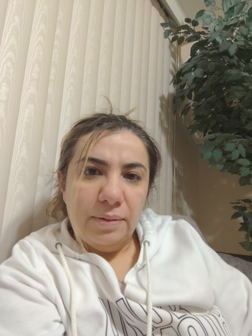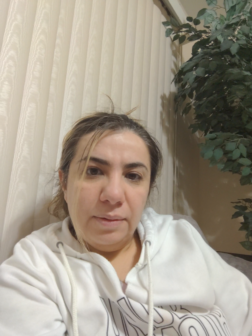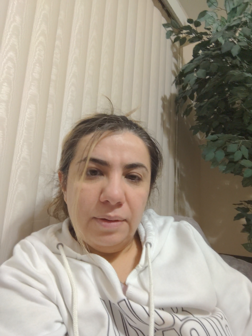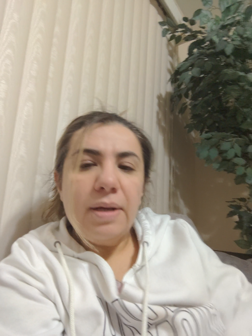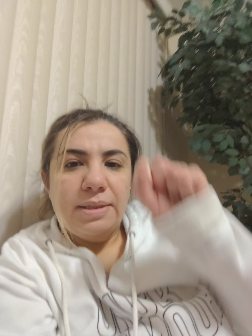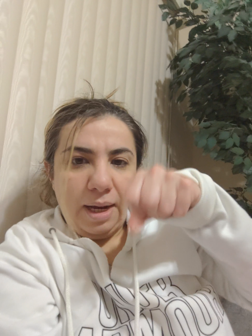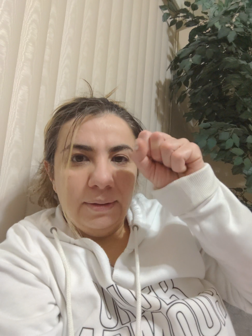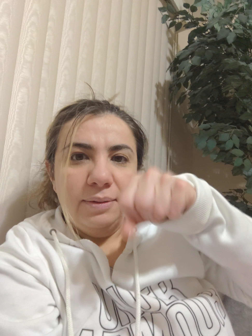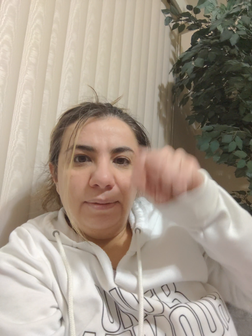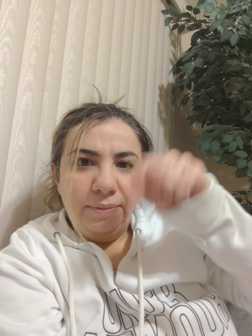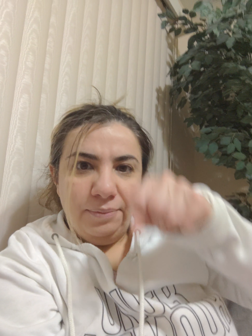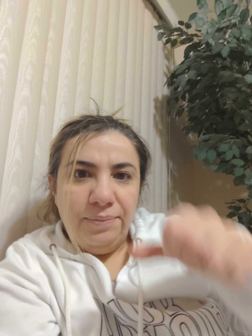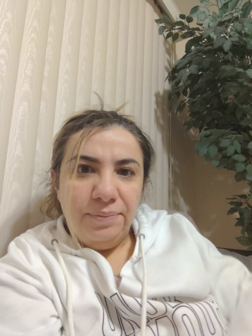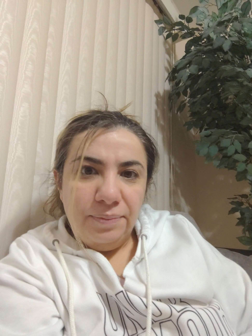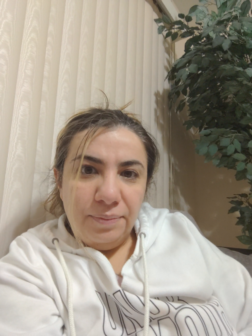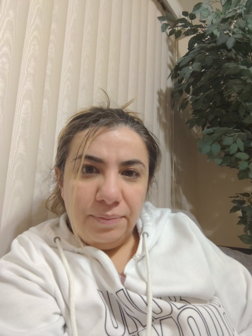yes